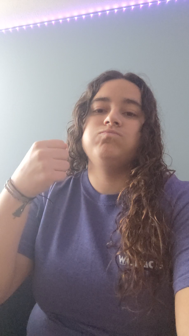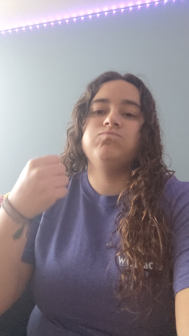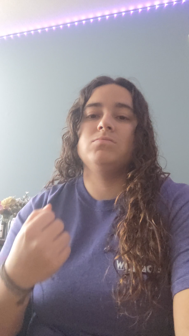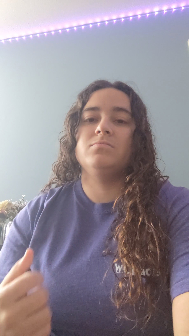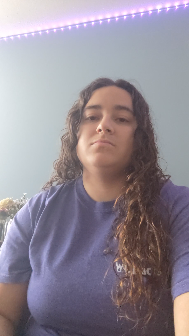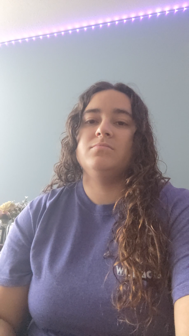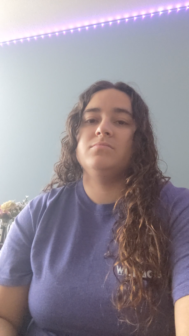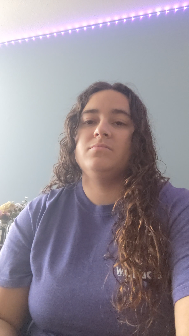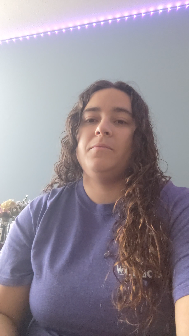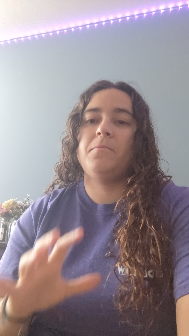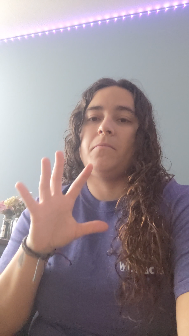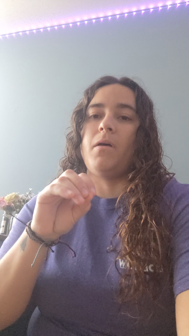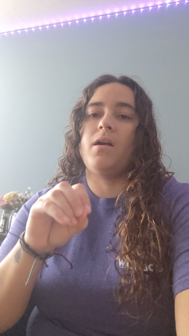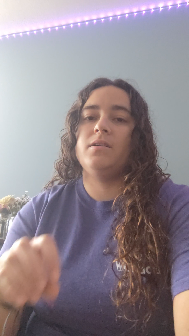bite